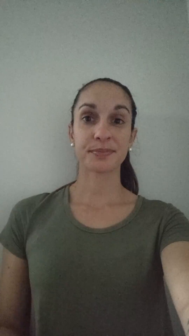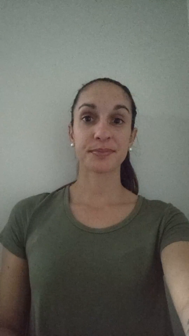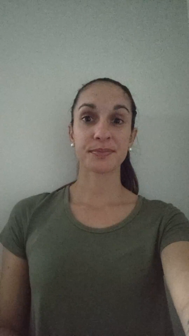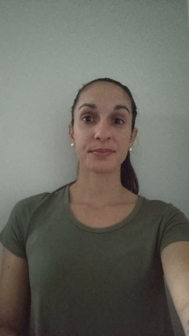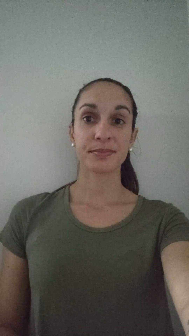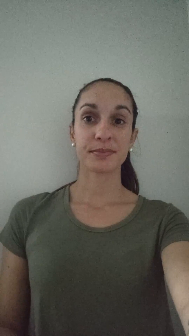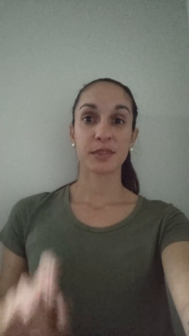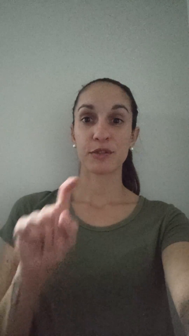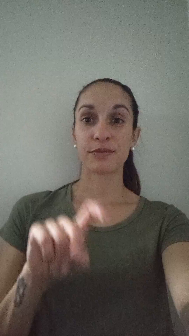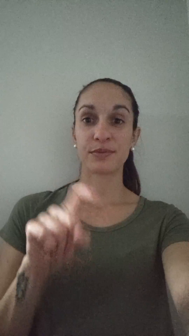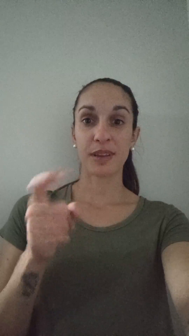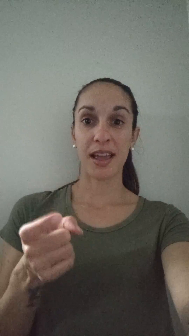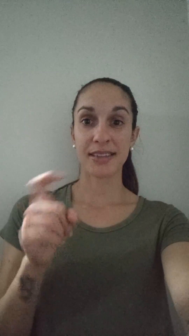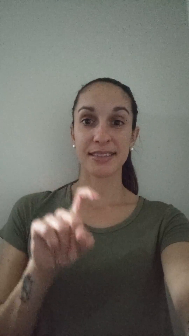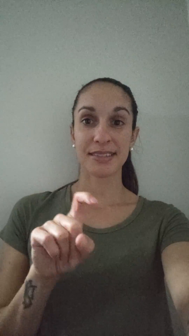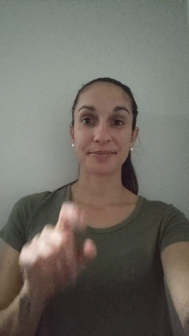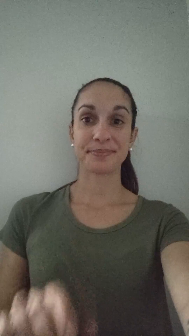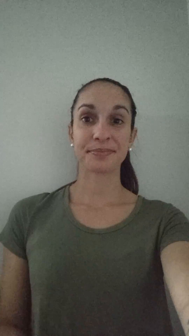friend